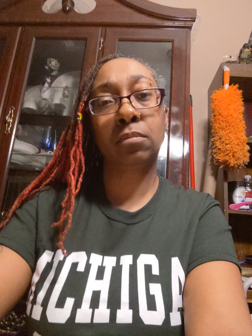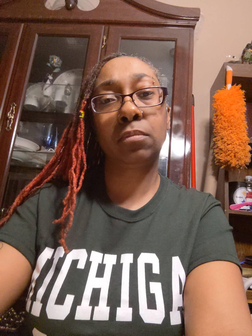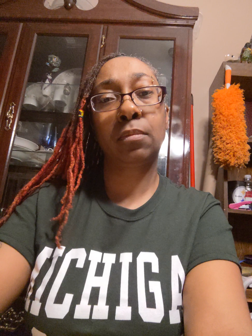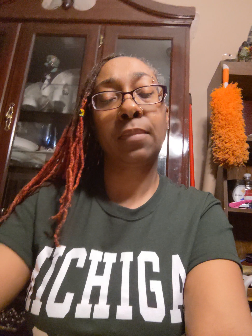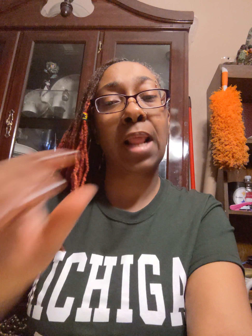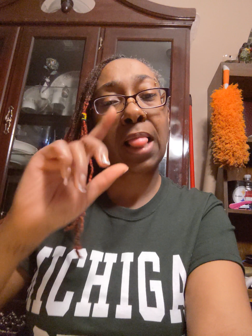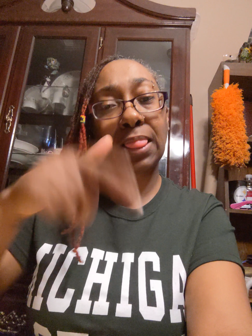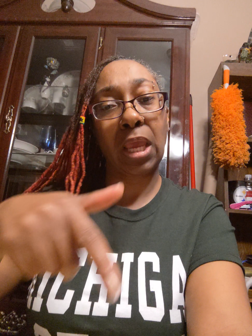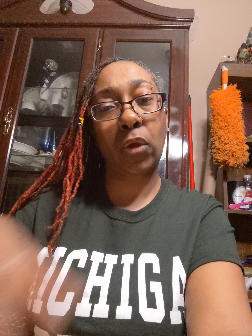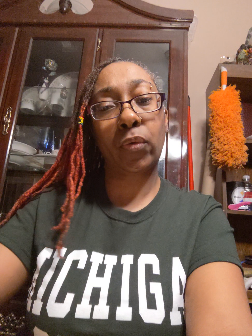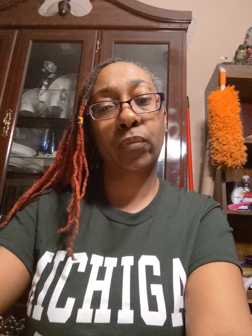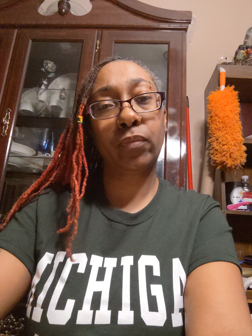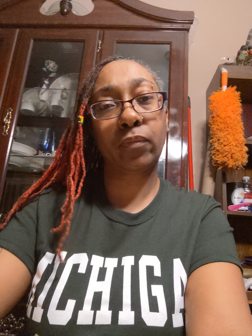later